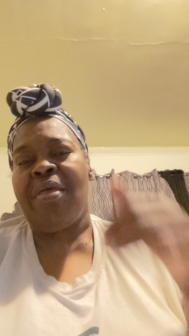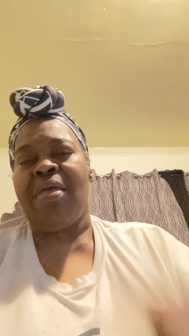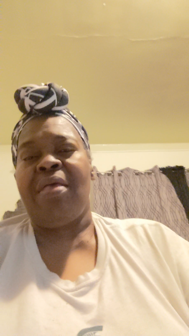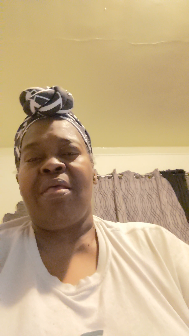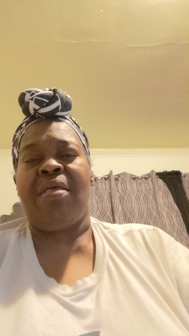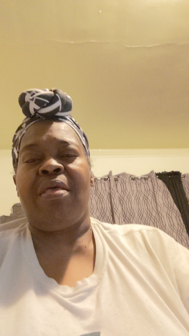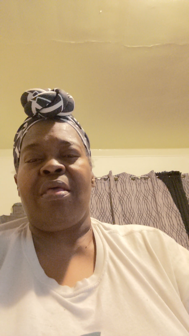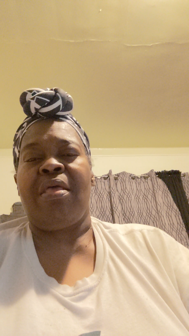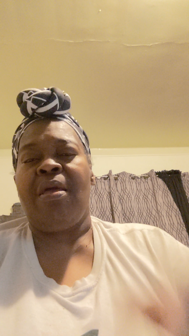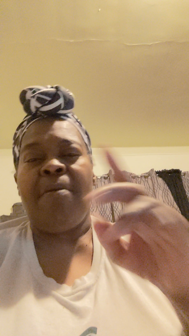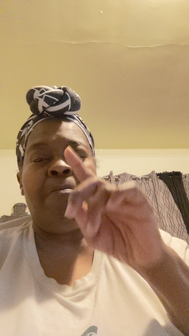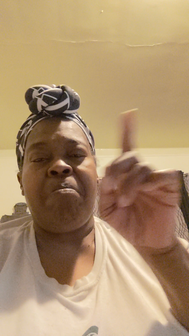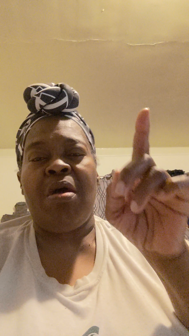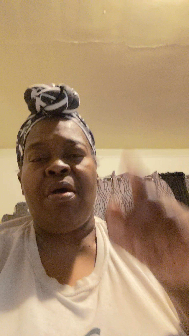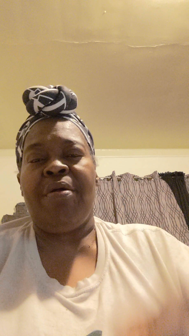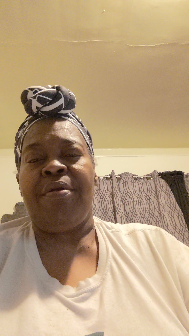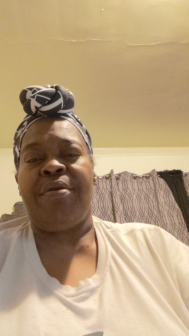but